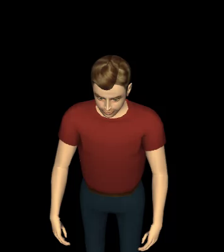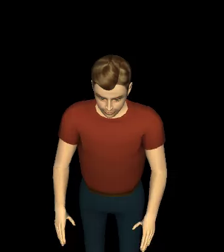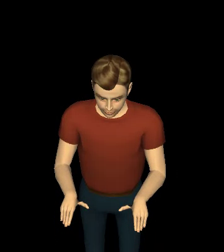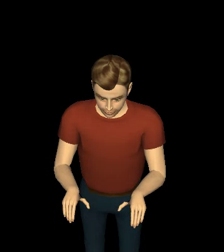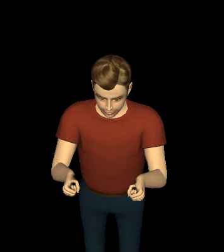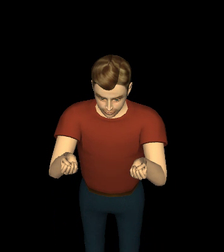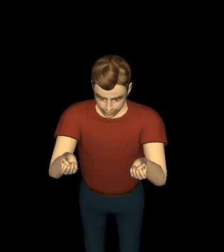ينقذ